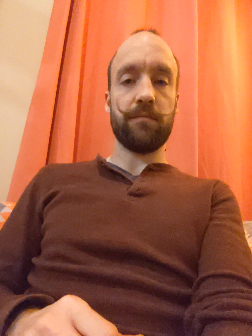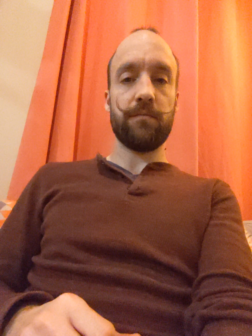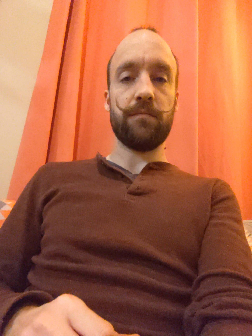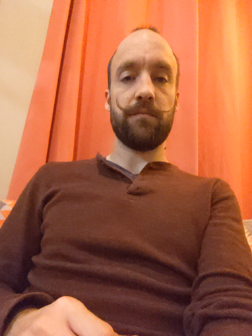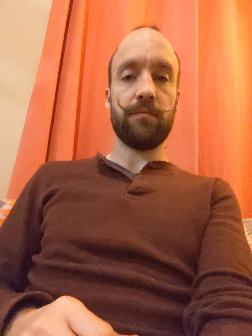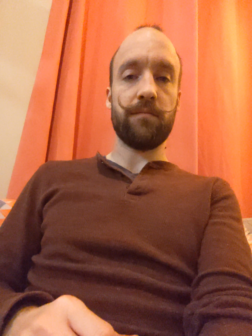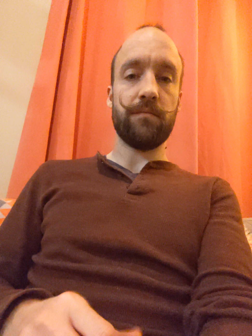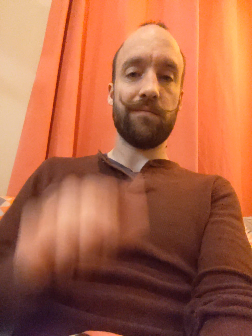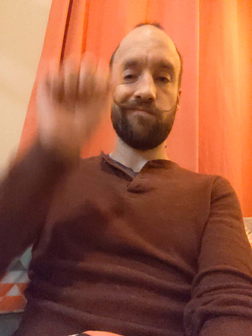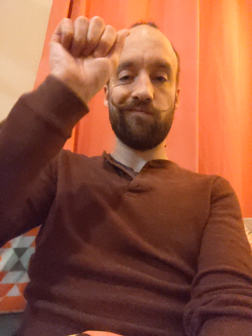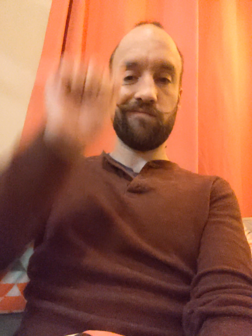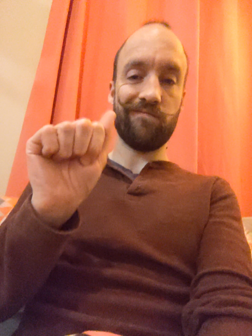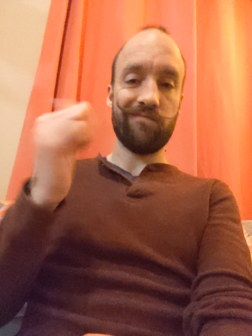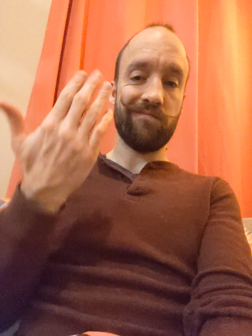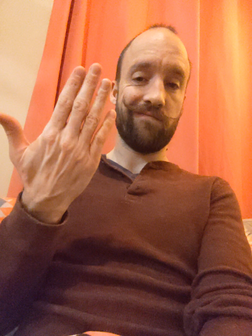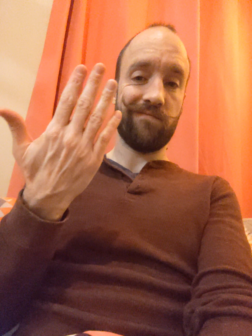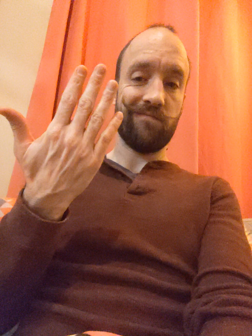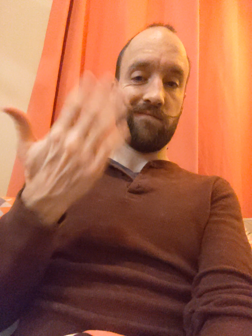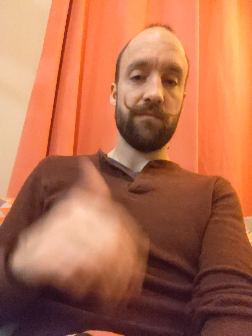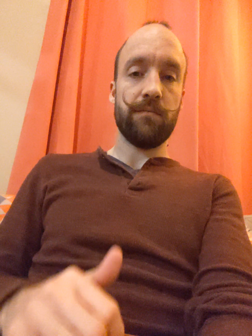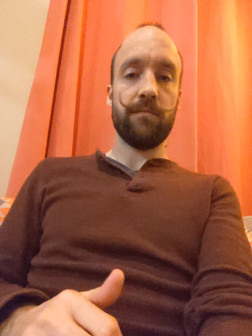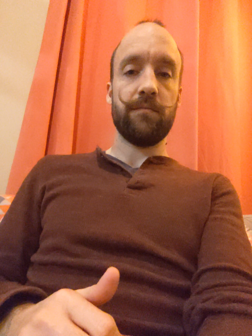mitten